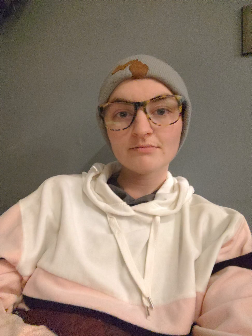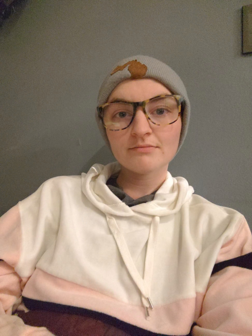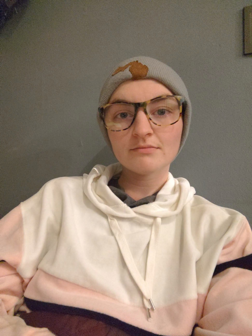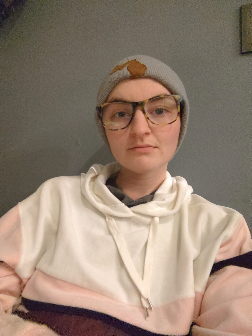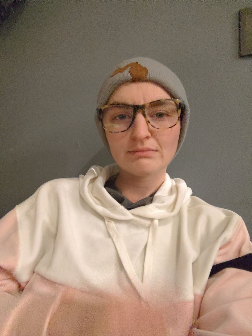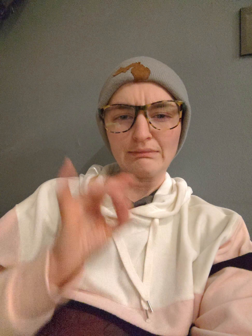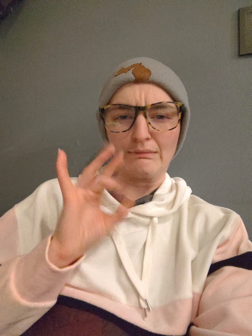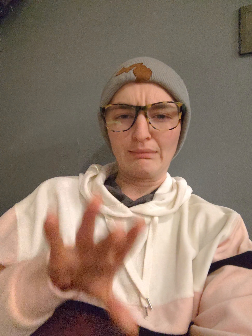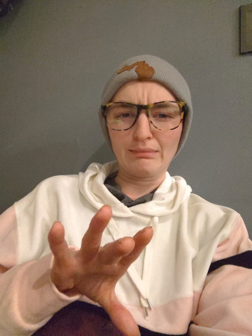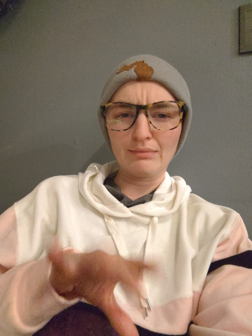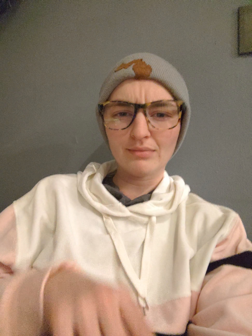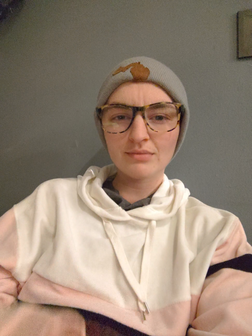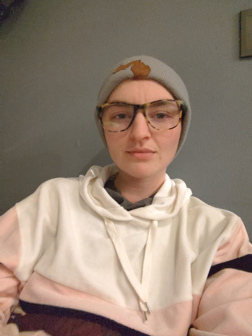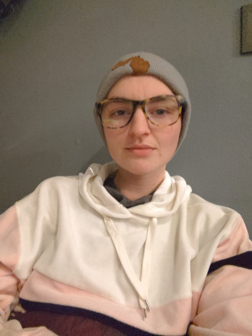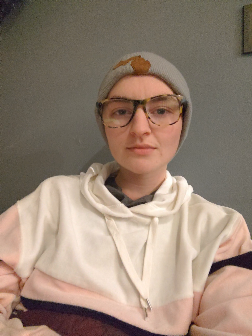yucky